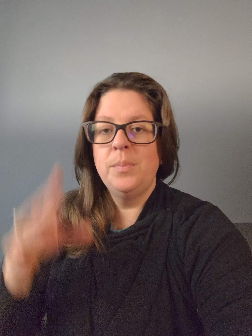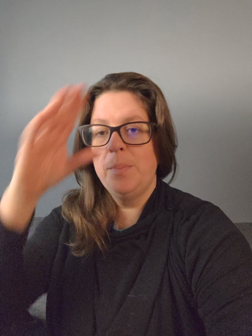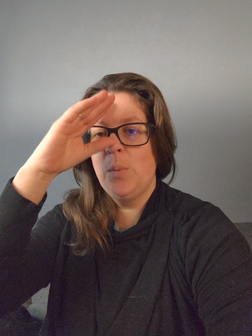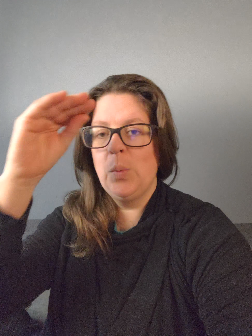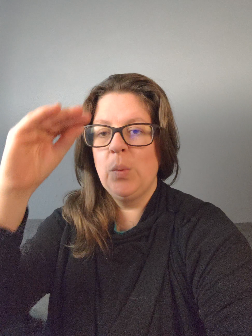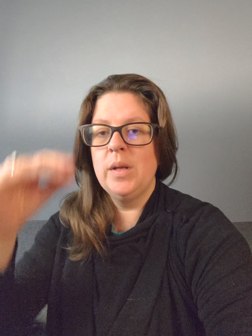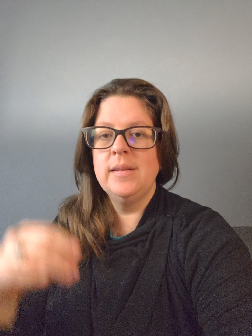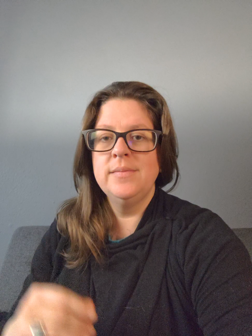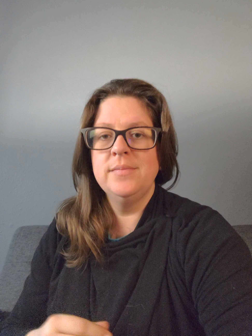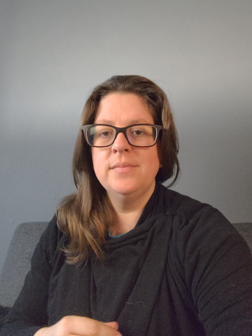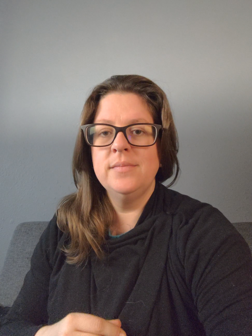boy